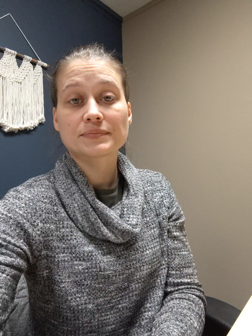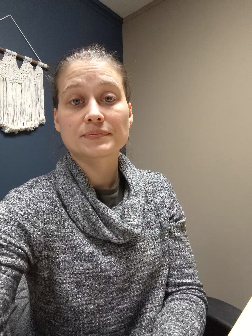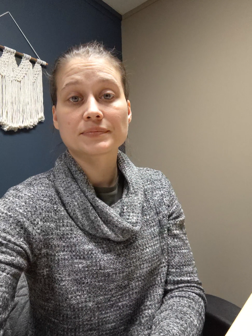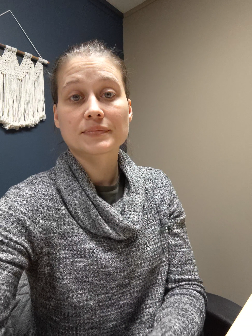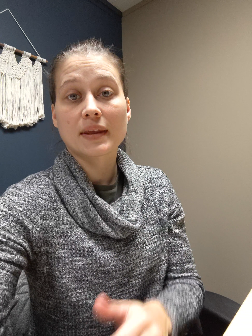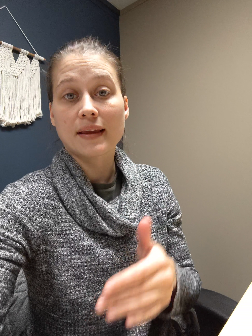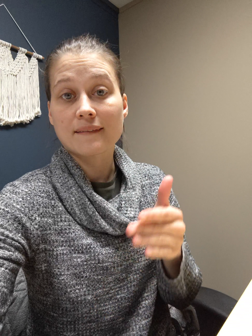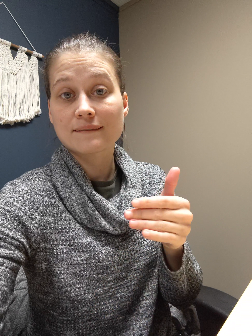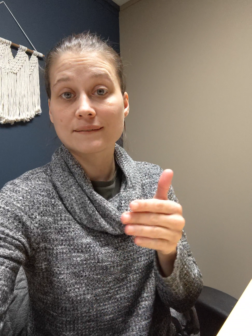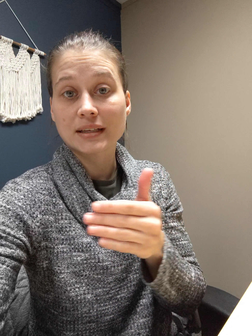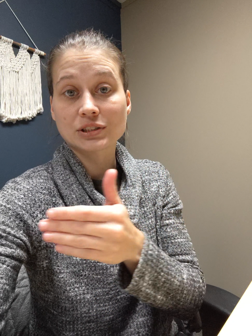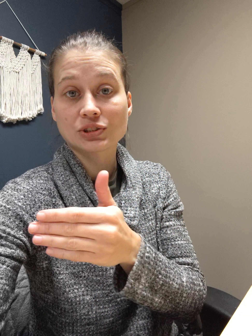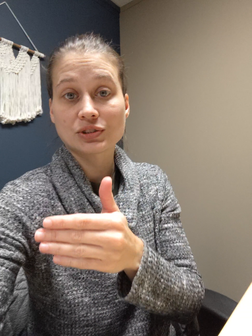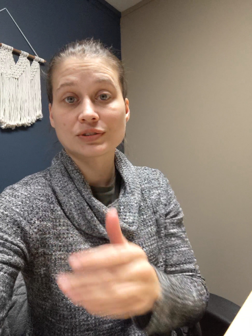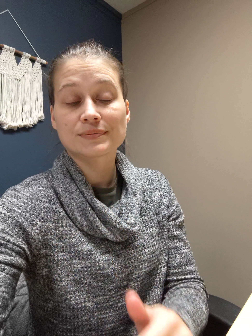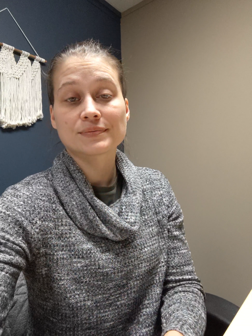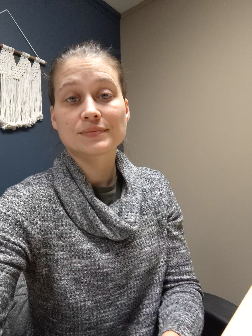fish